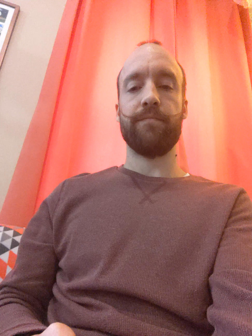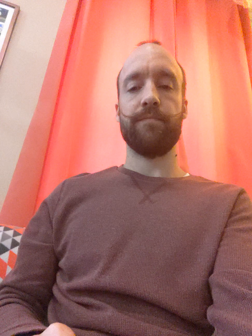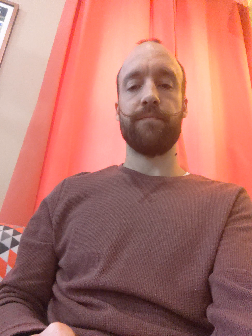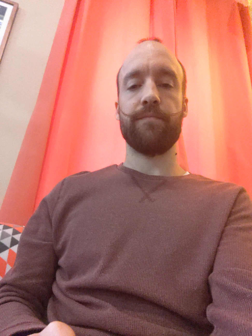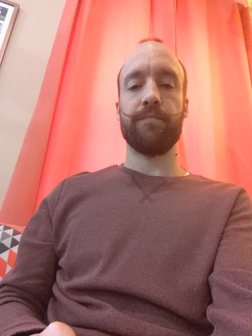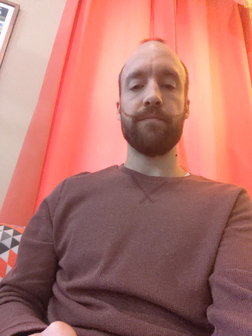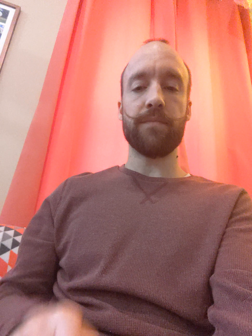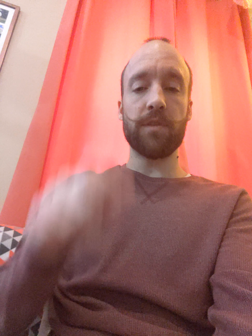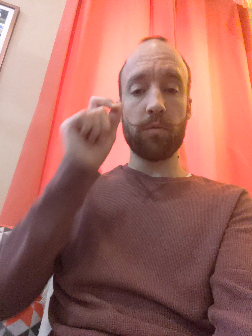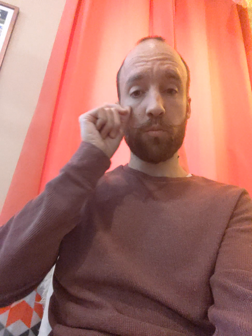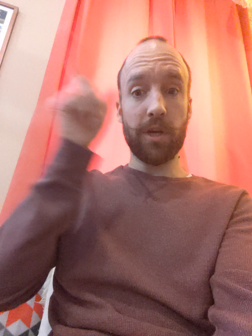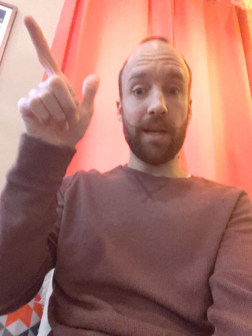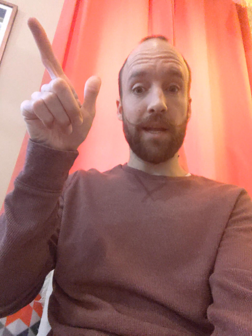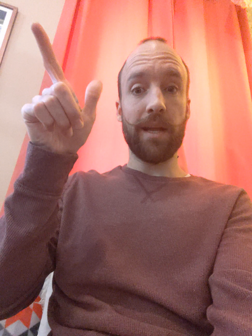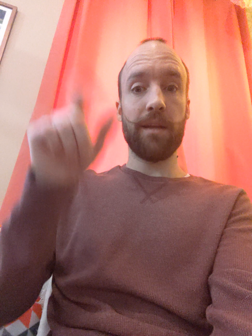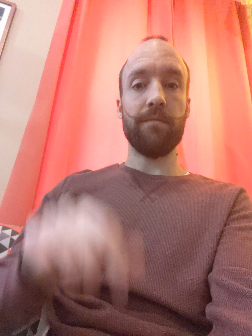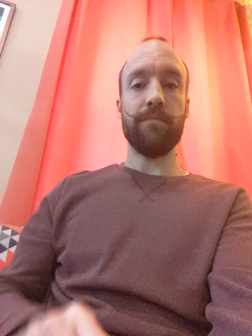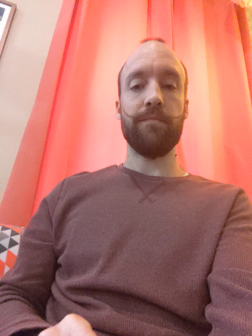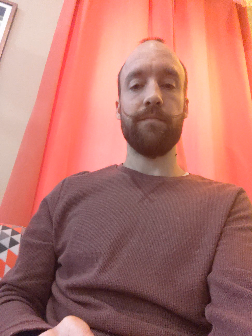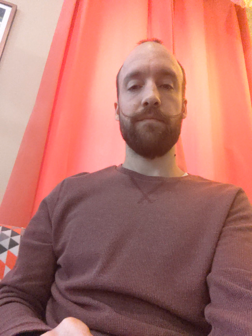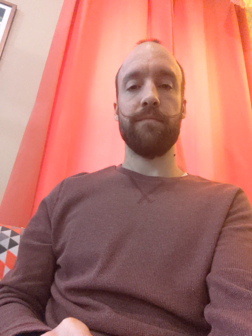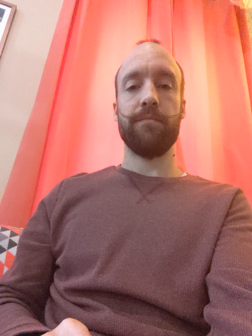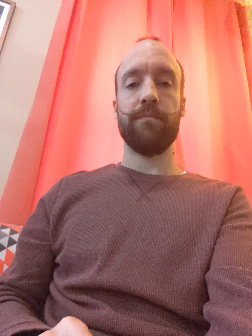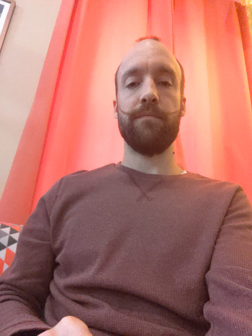wake